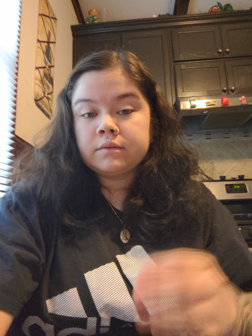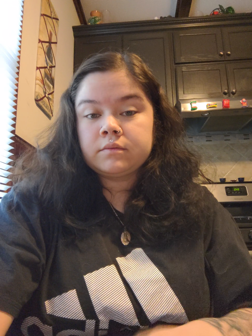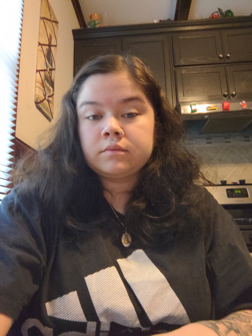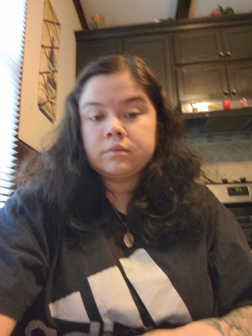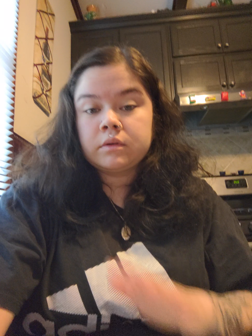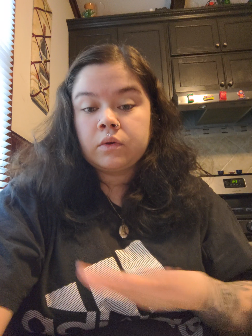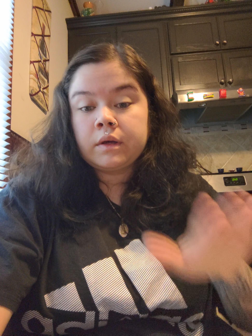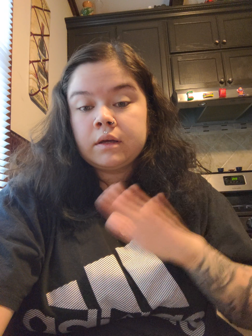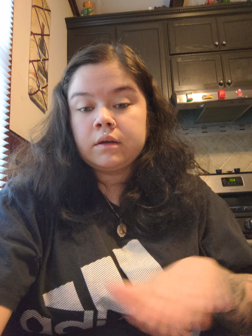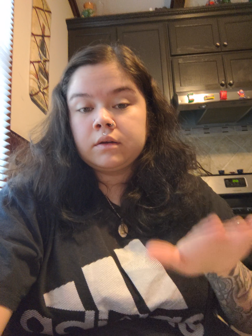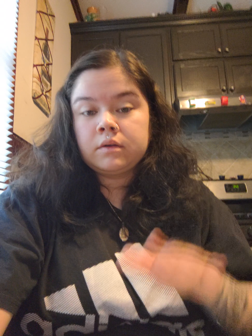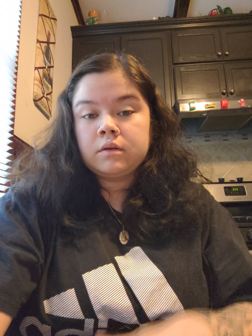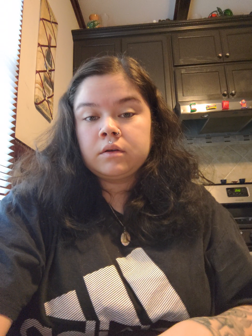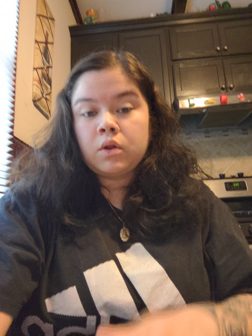clean